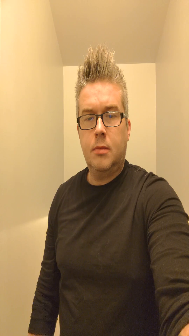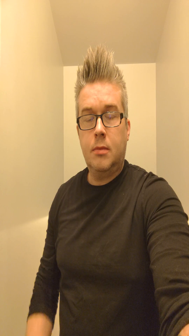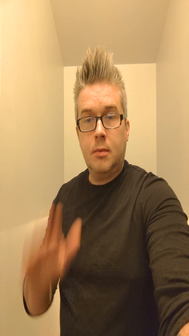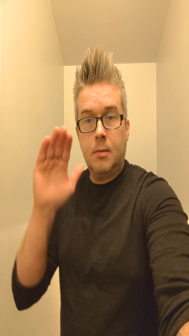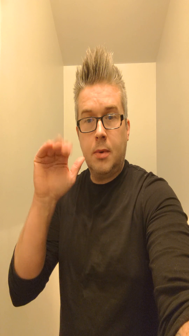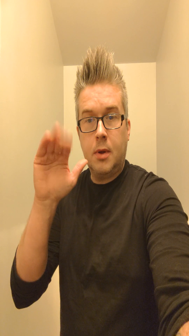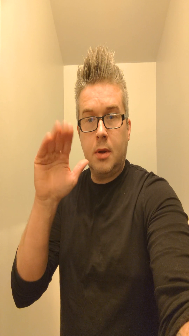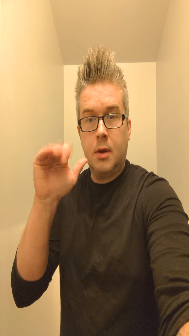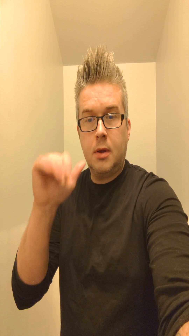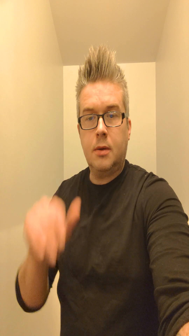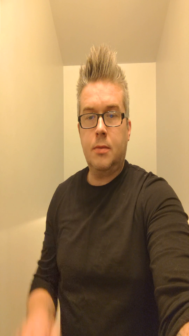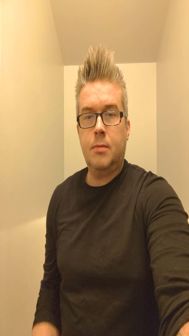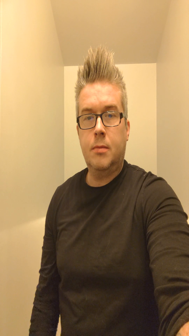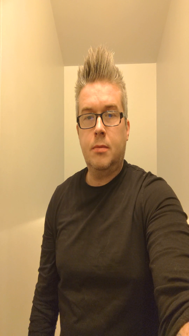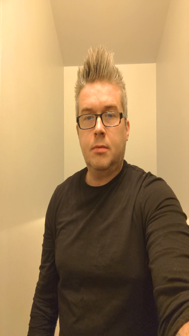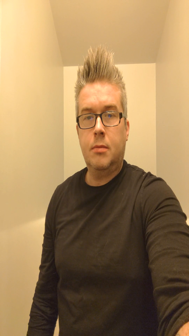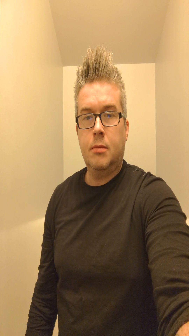bye